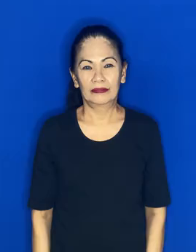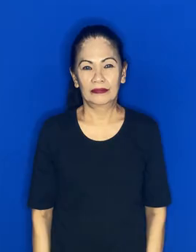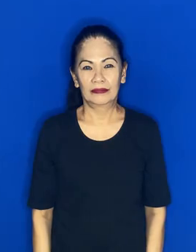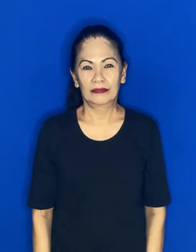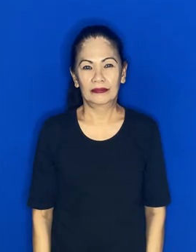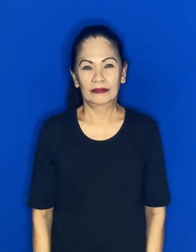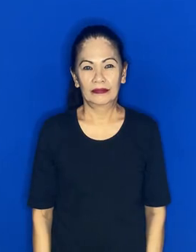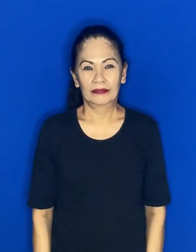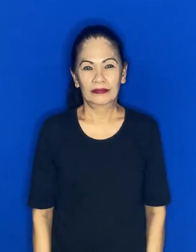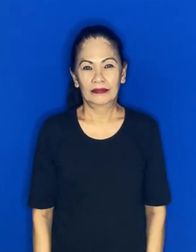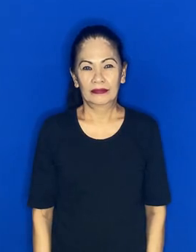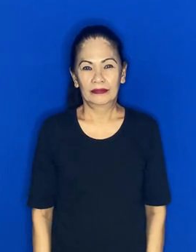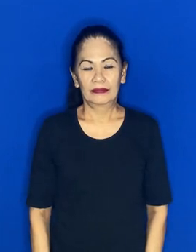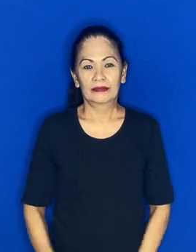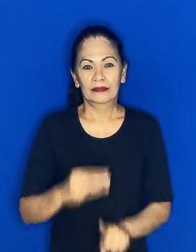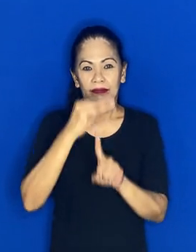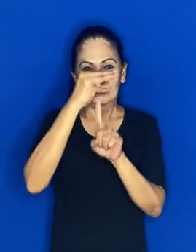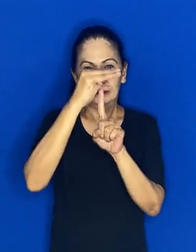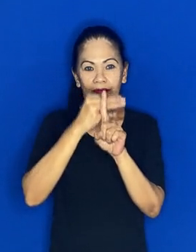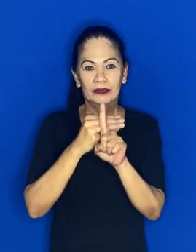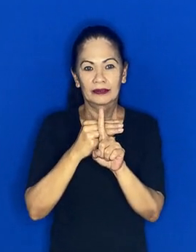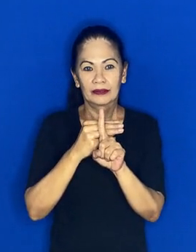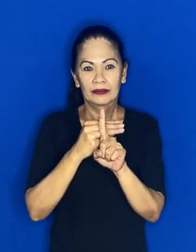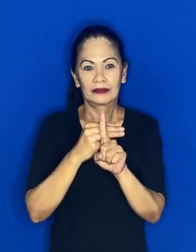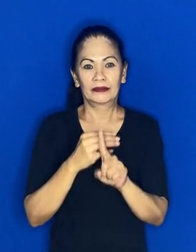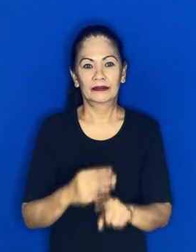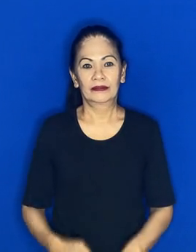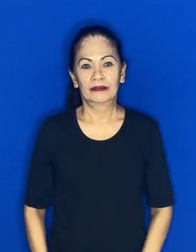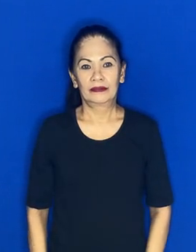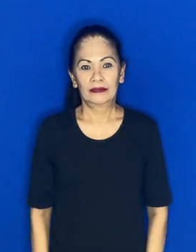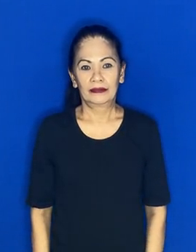march